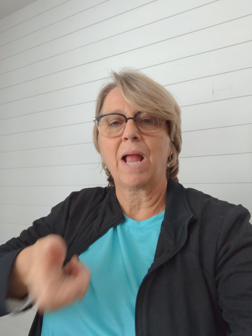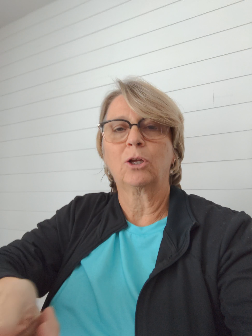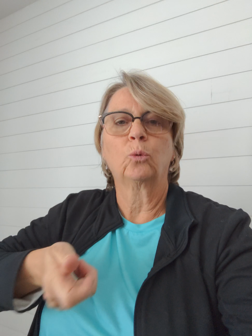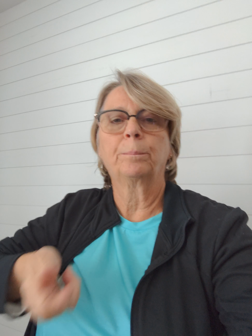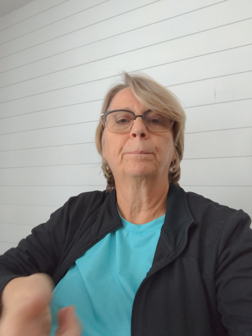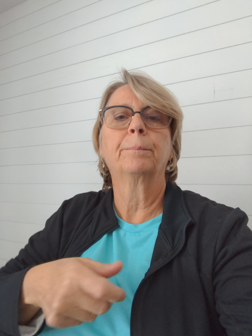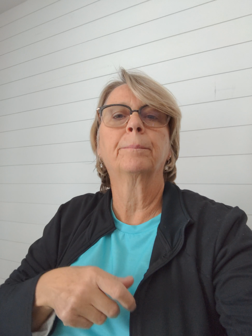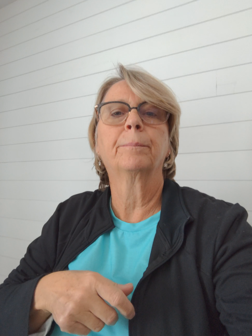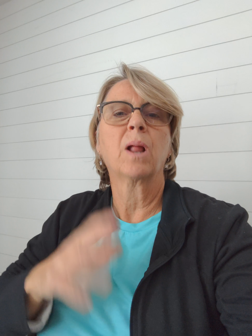vacuum